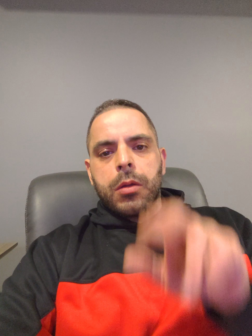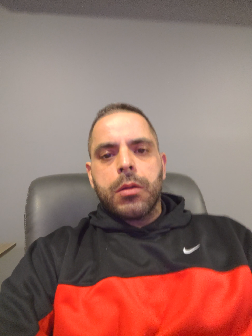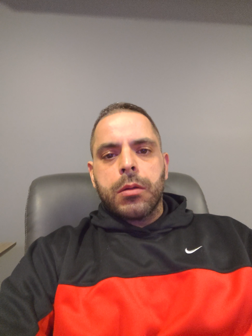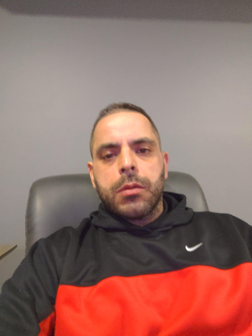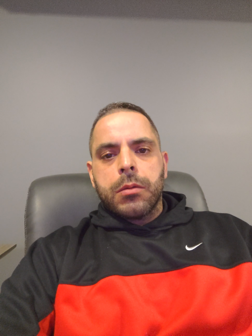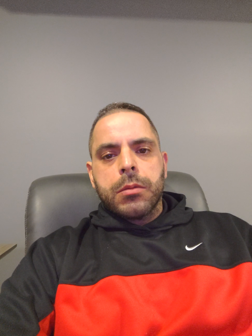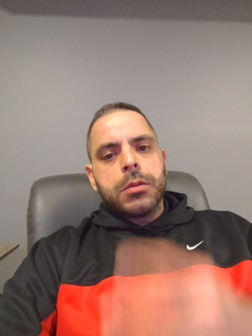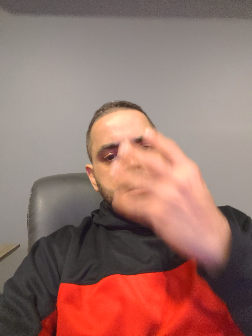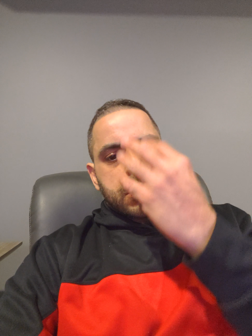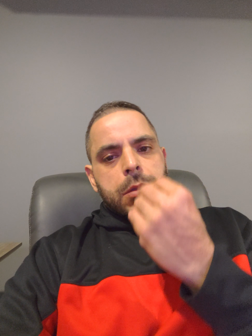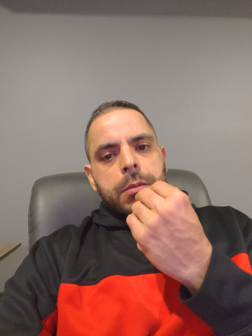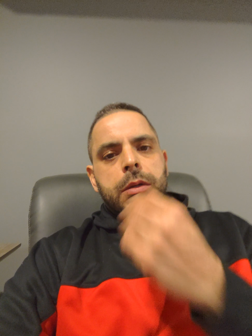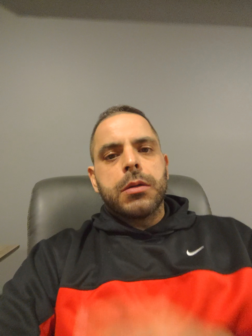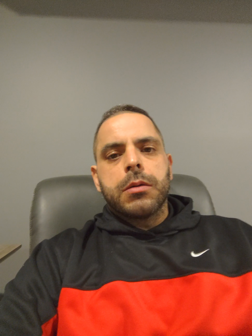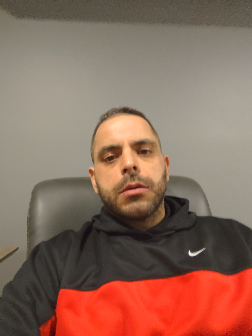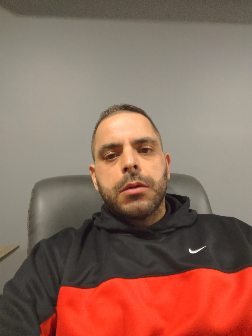sleep